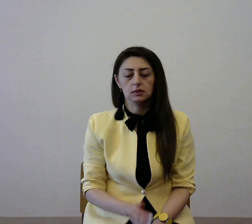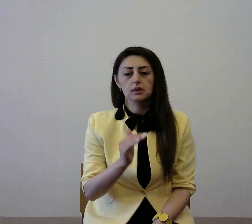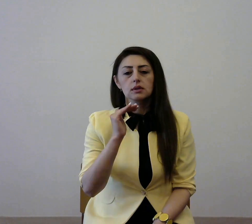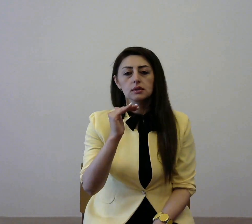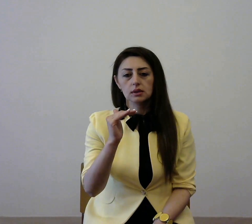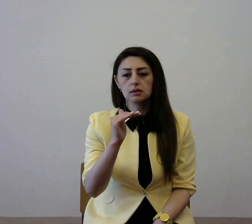siz